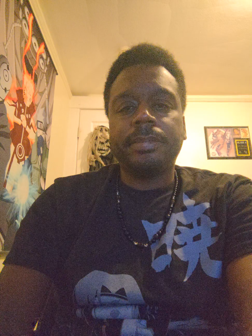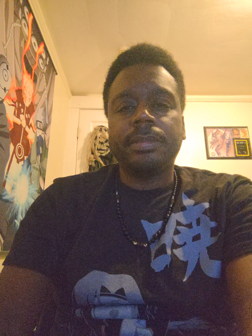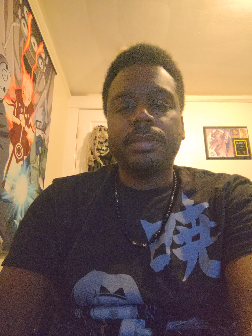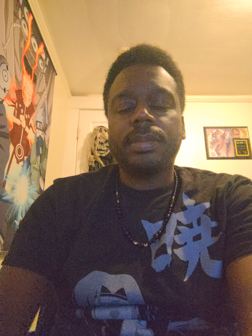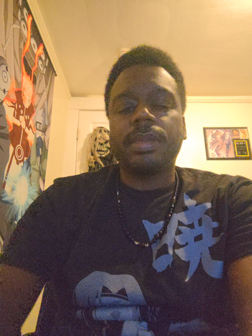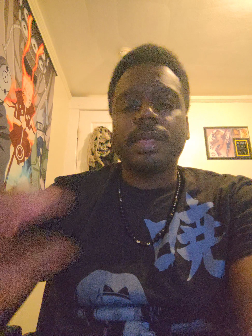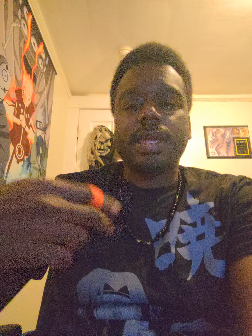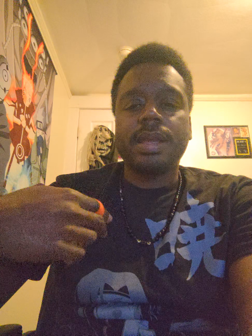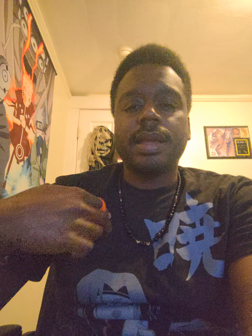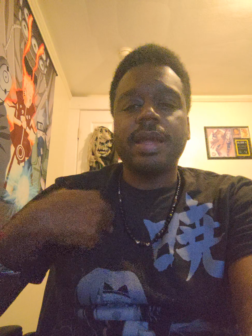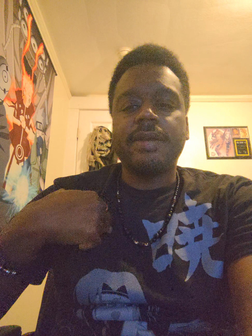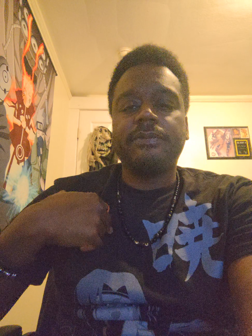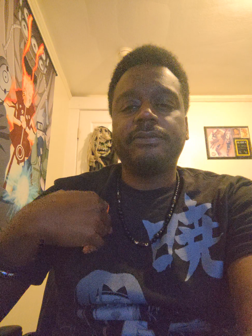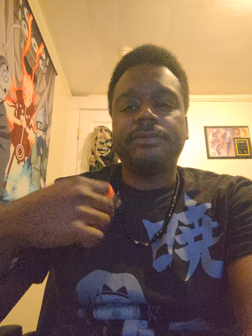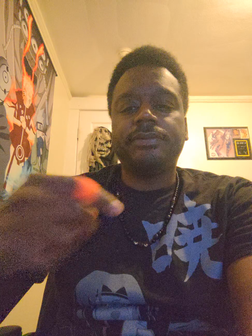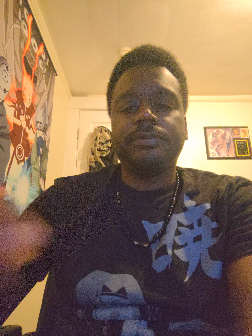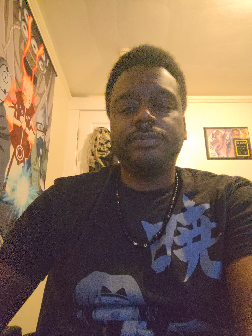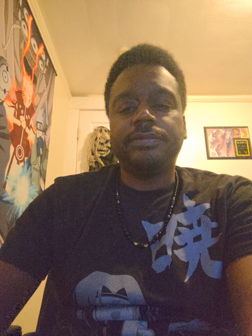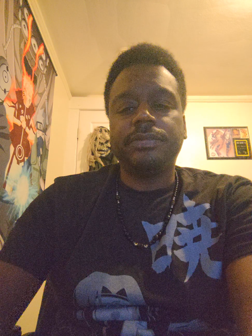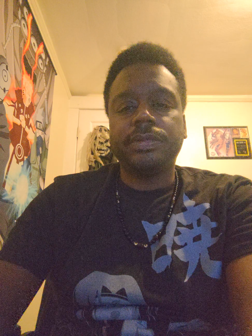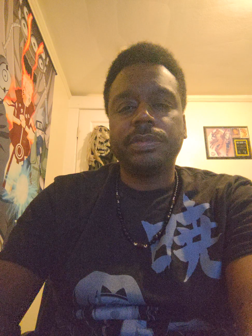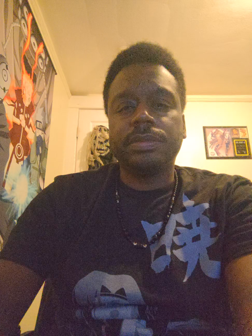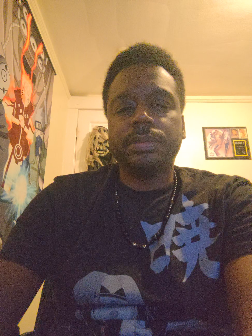have